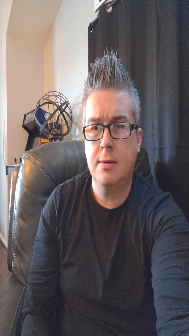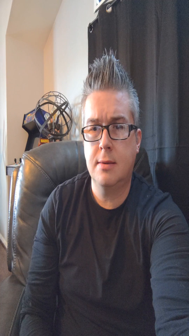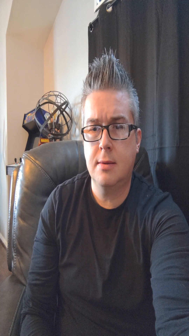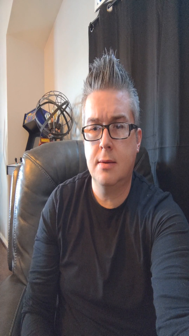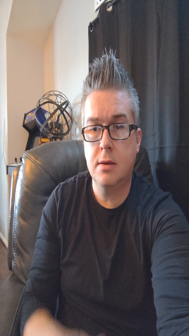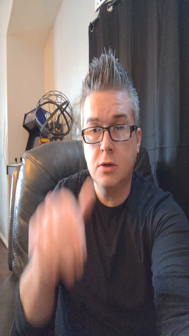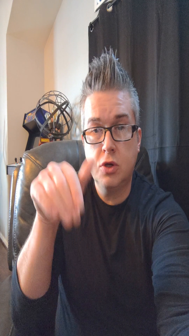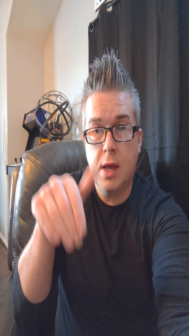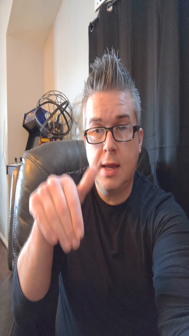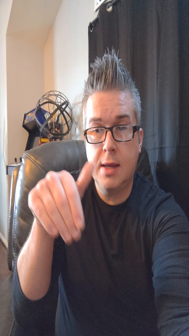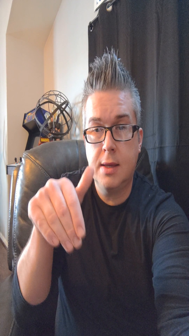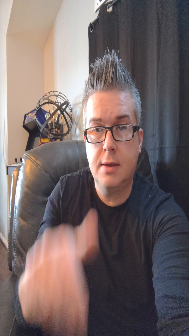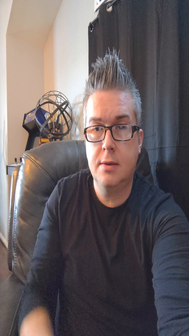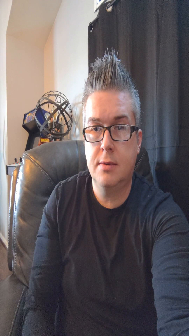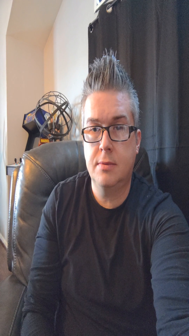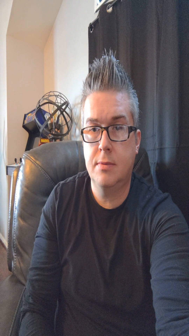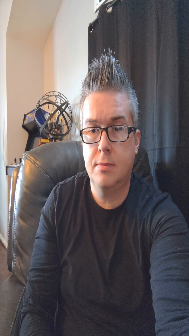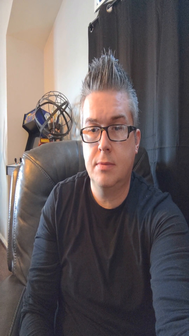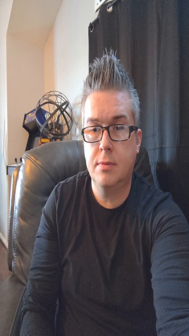night